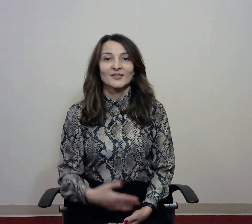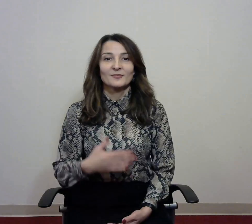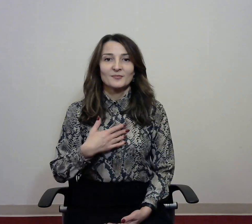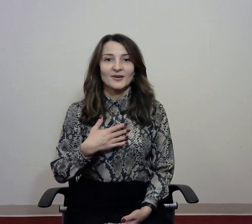mən